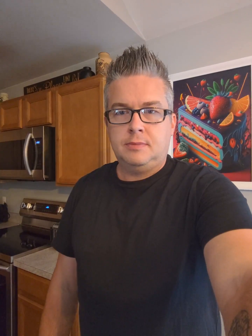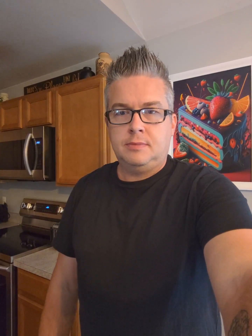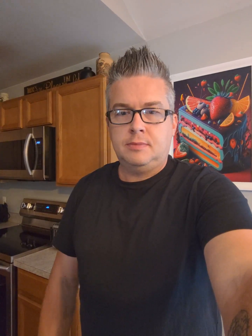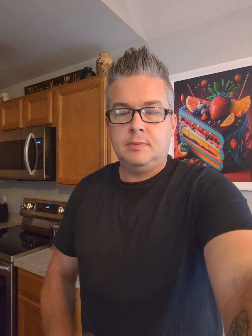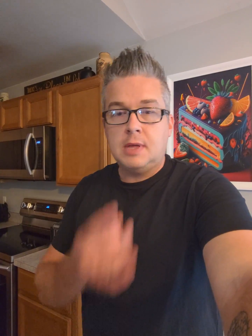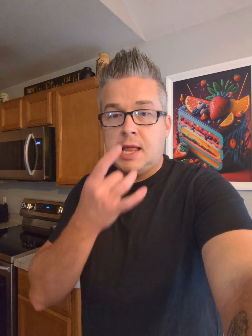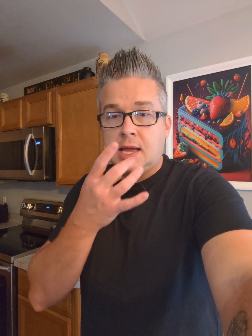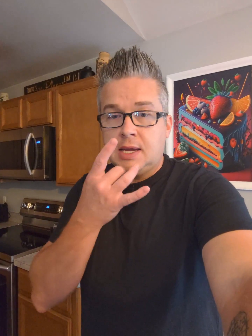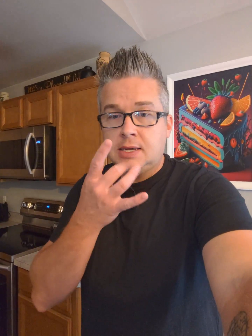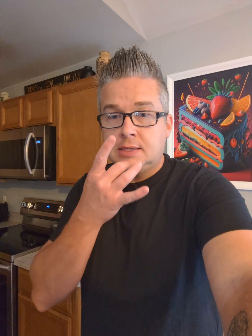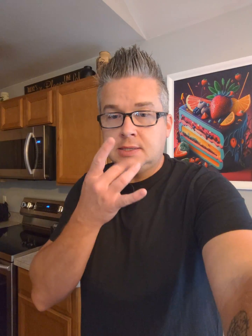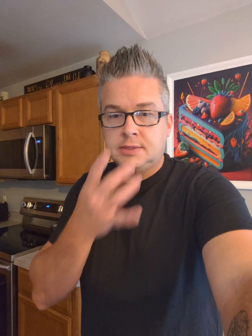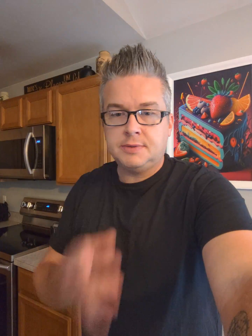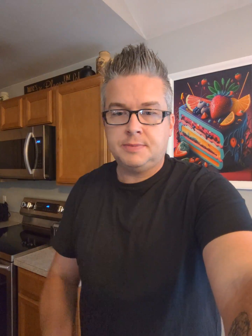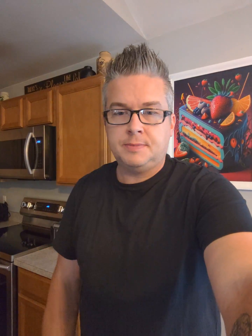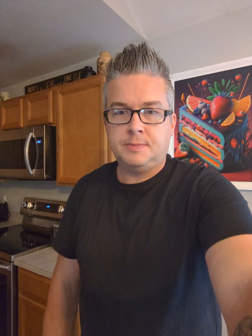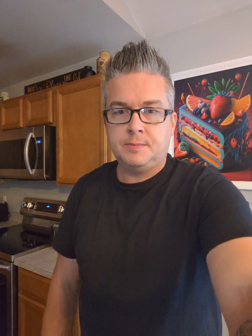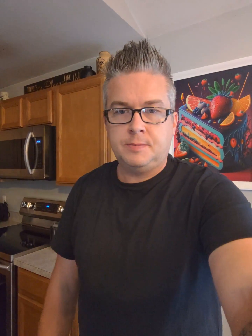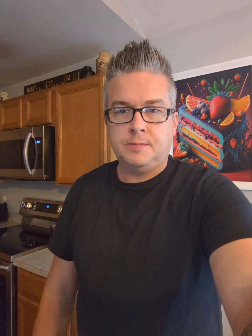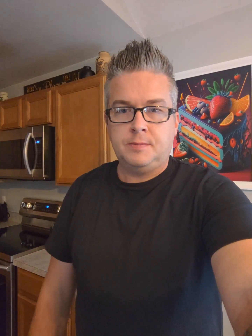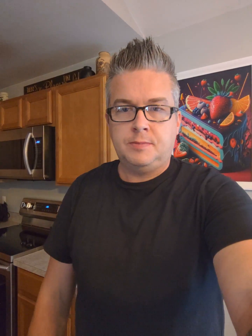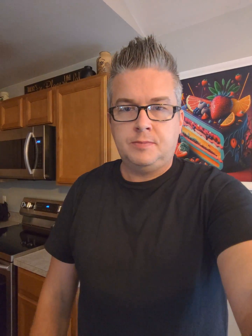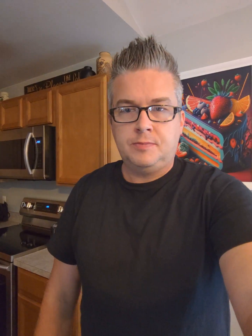light bulb